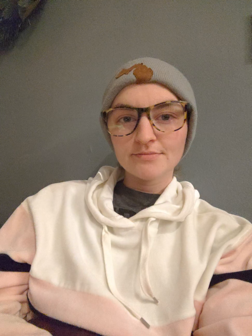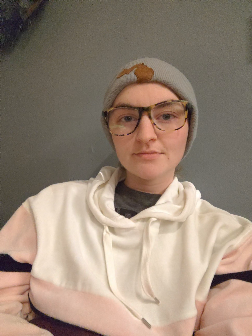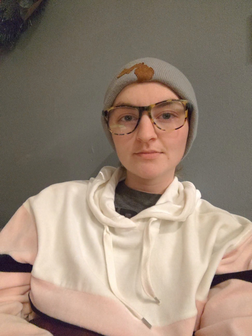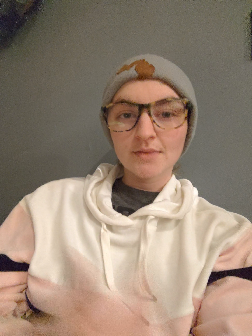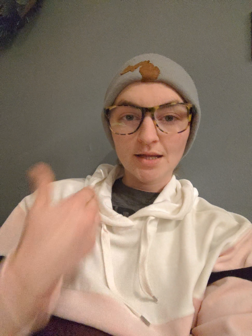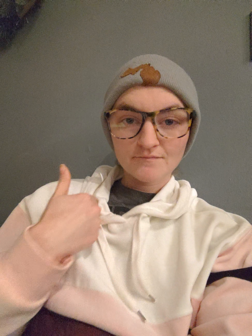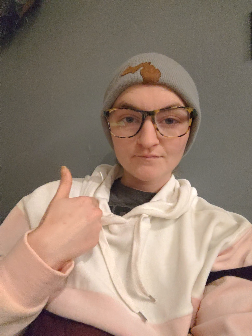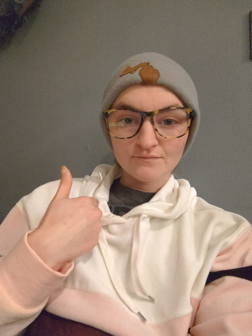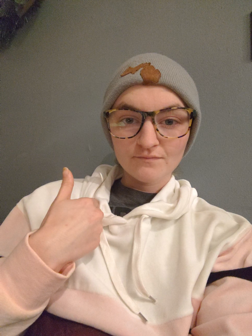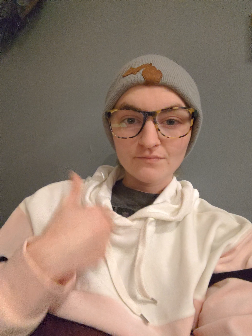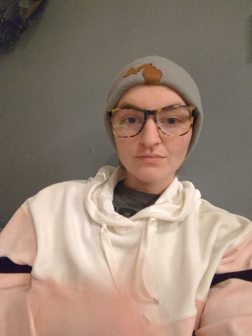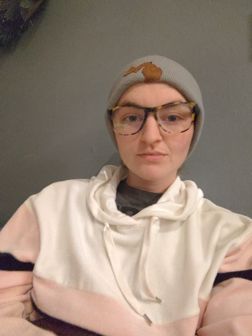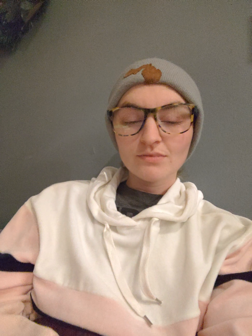have